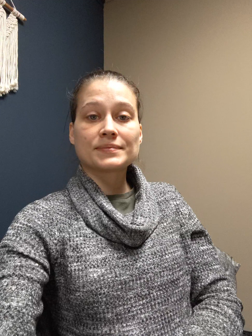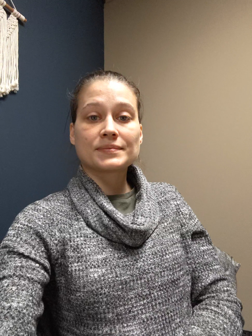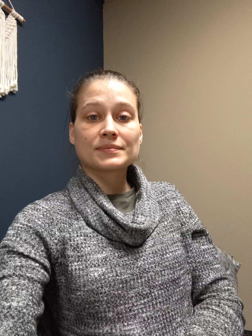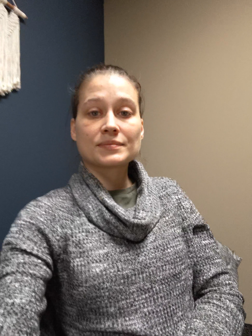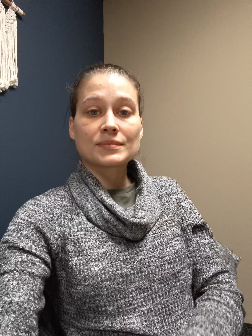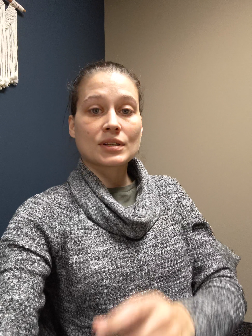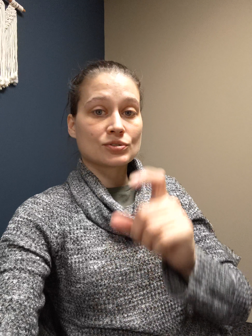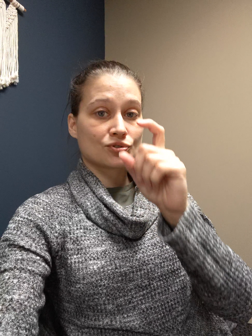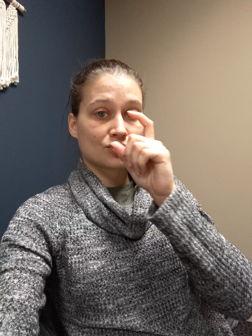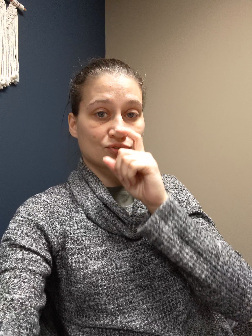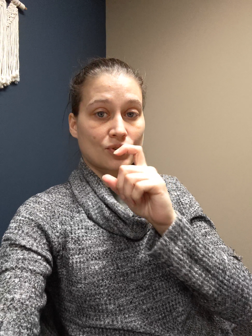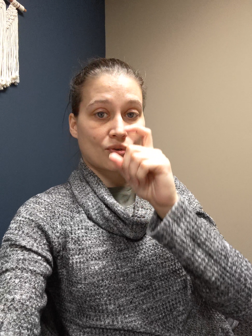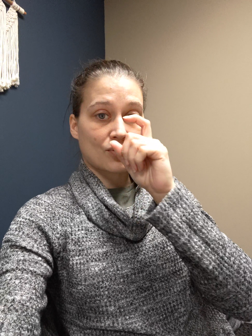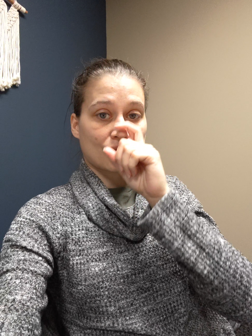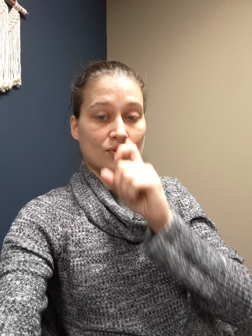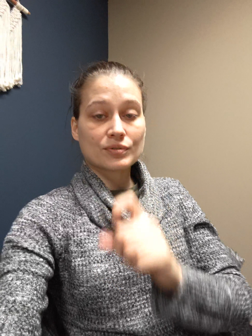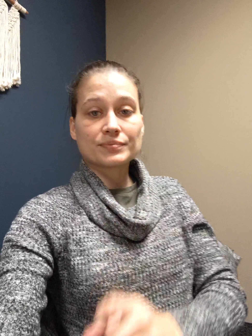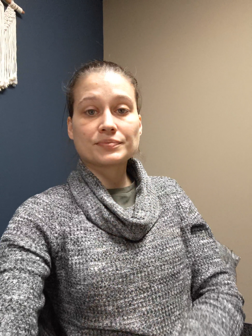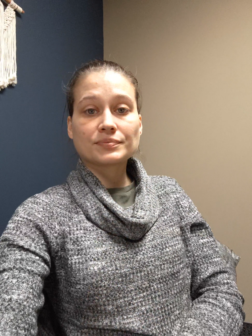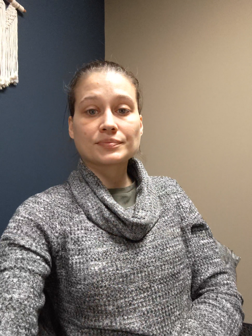doll